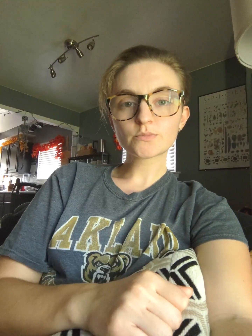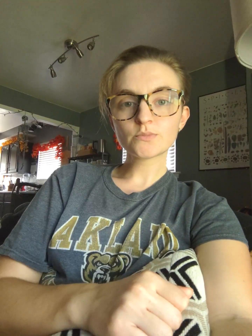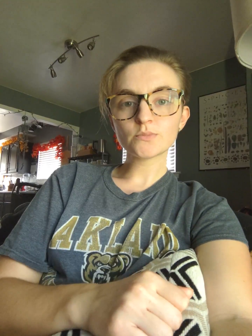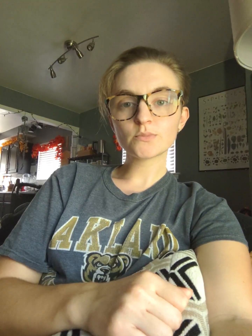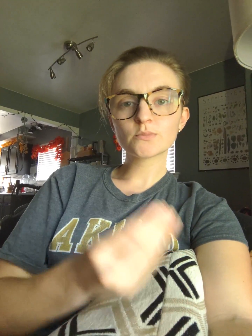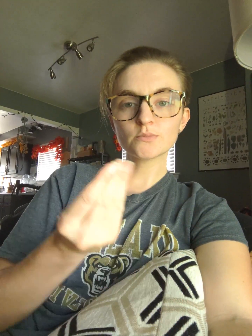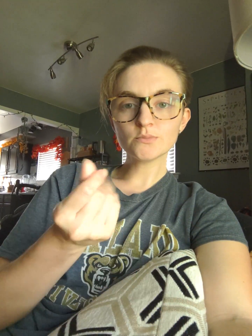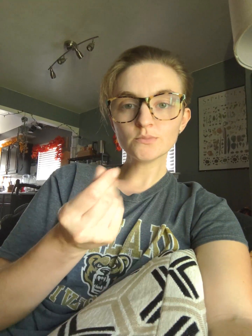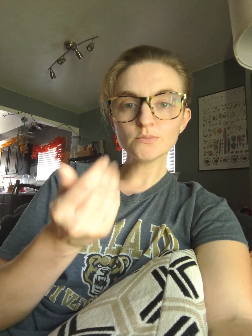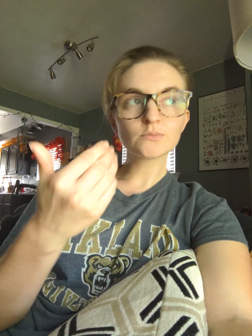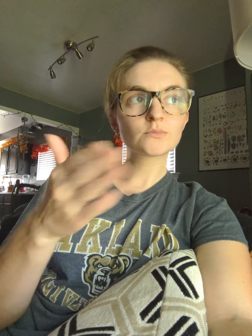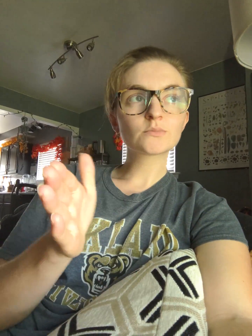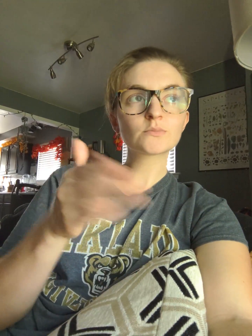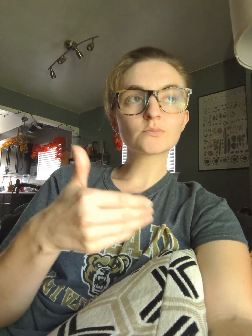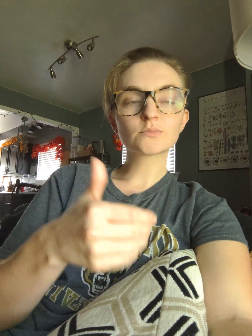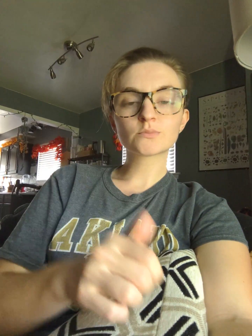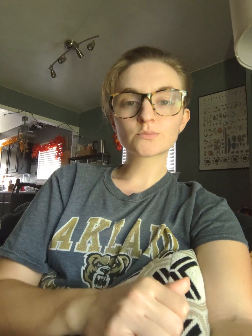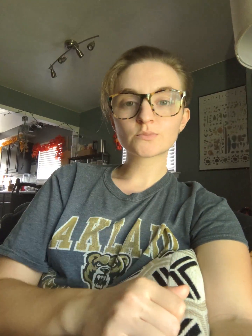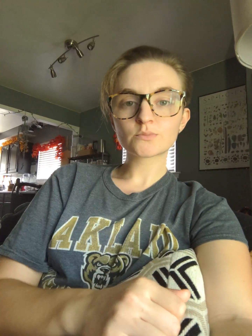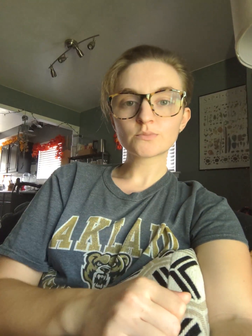sandbox